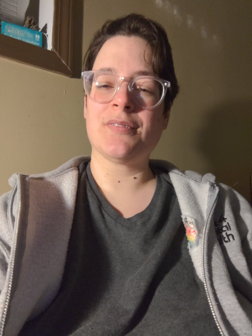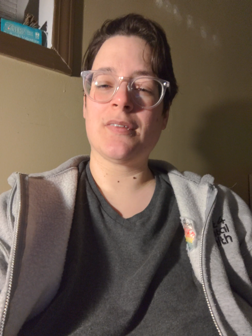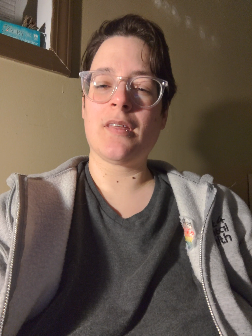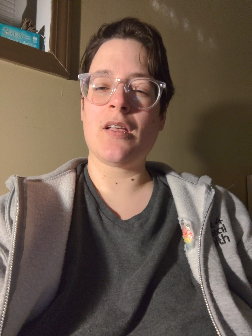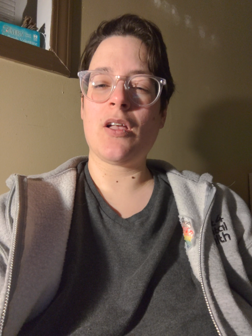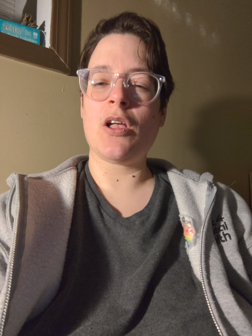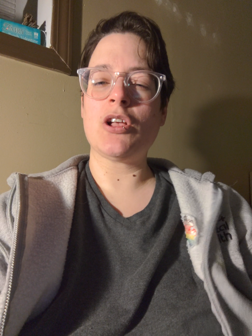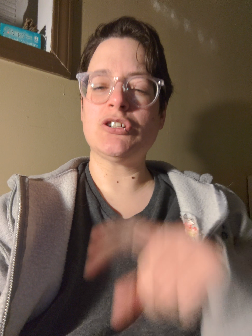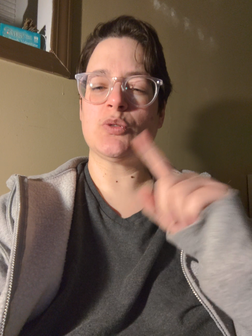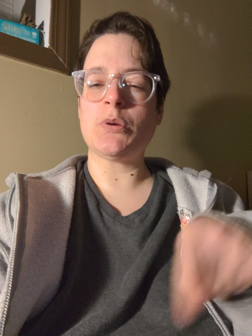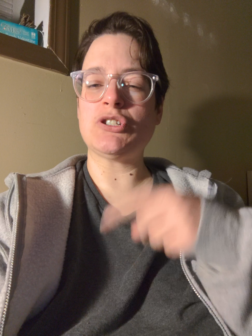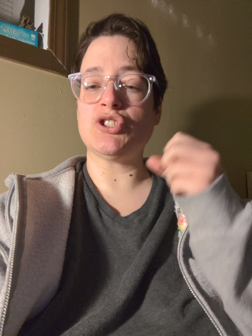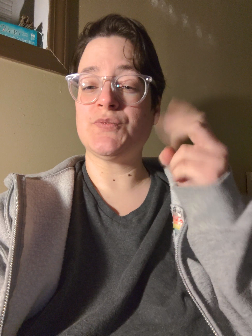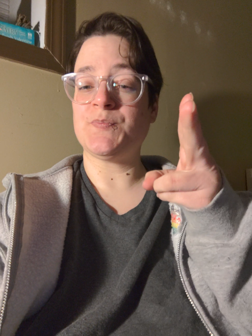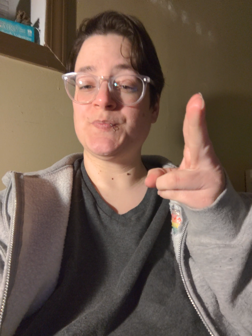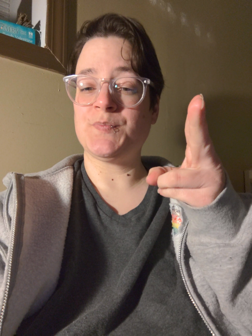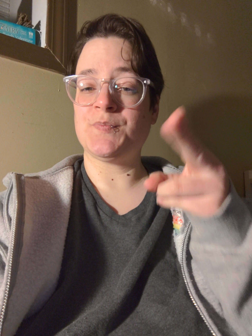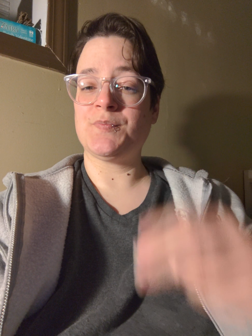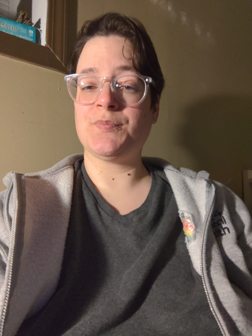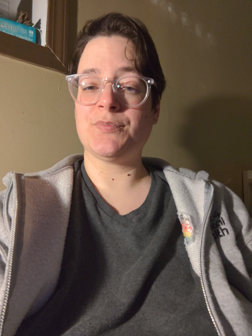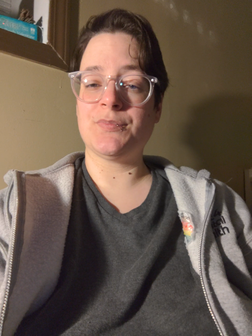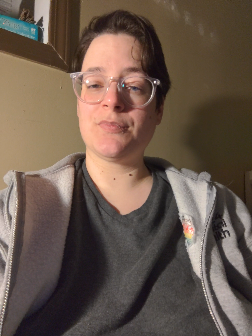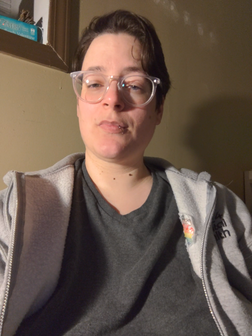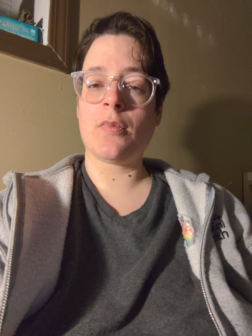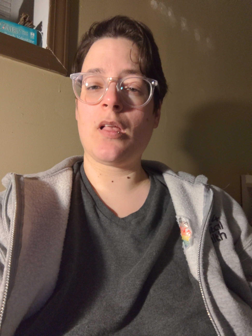garbage